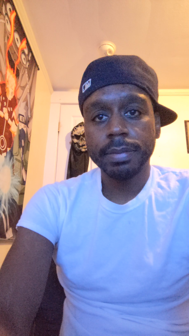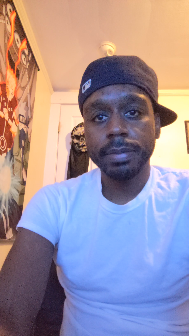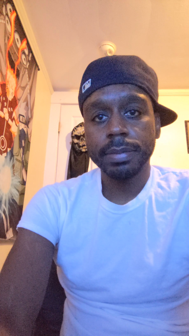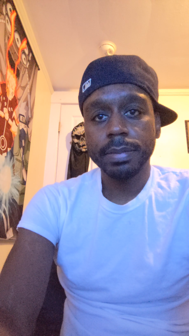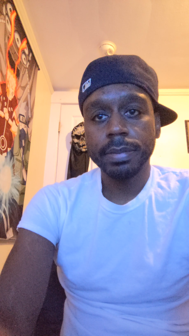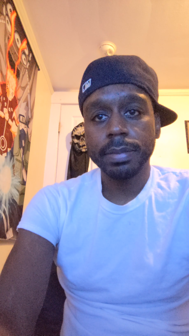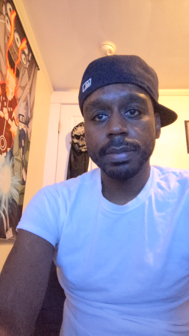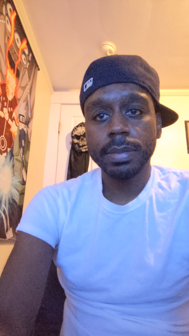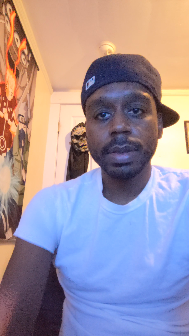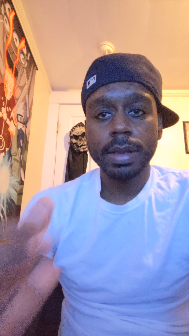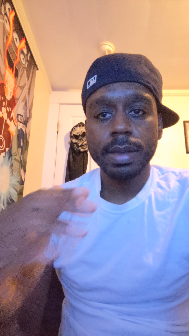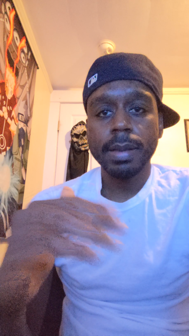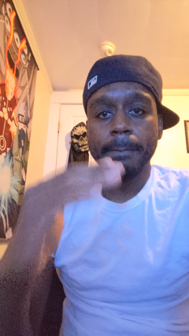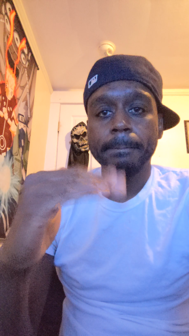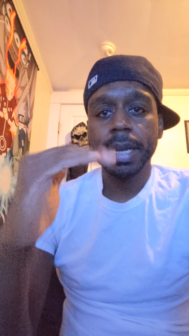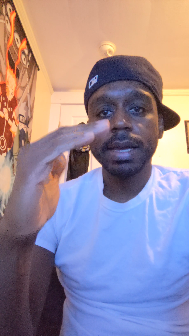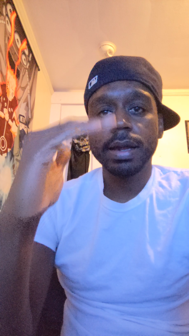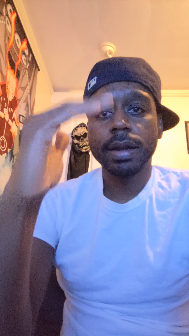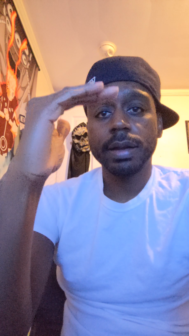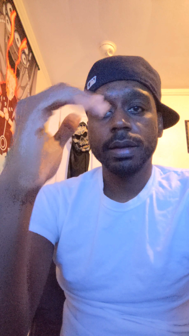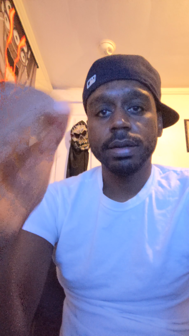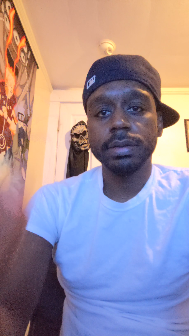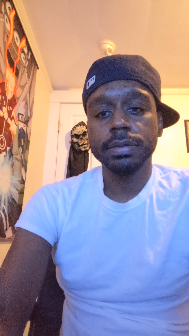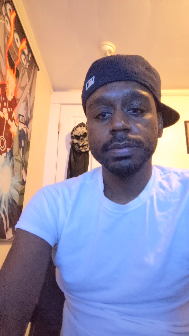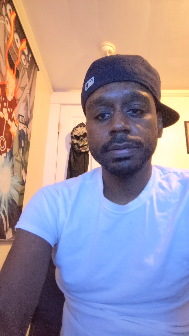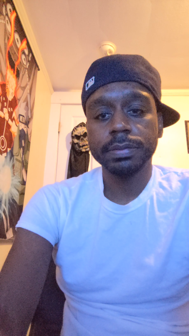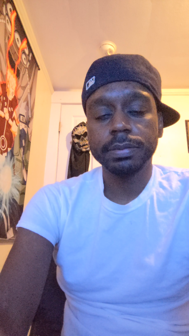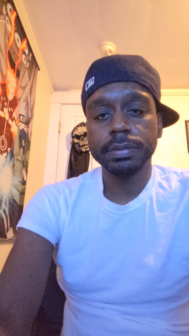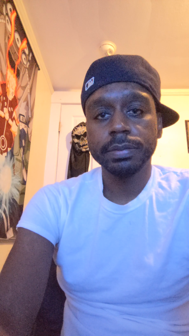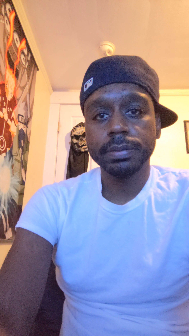build